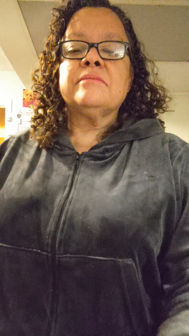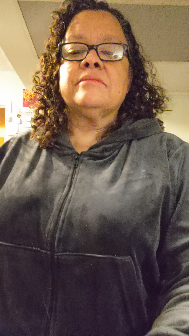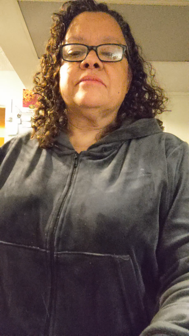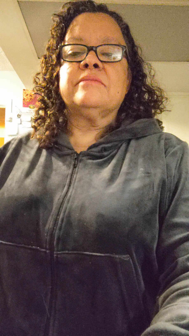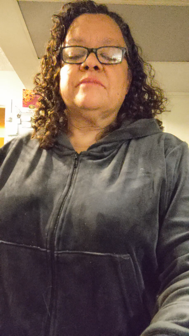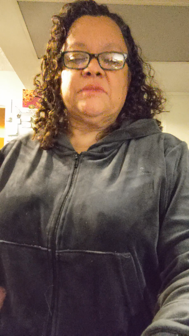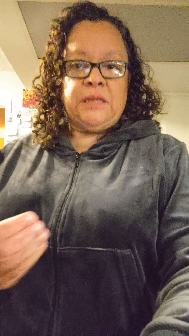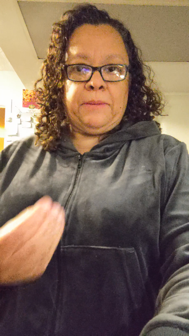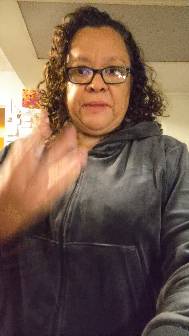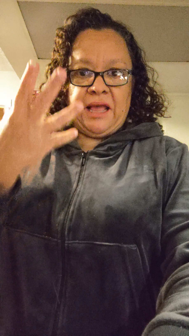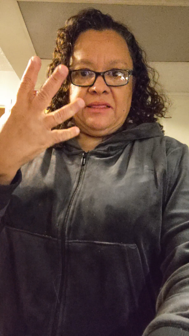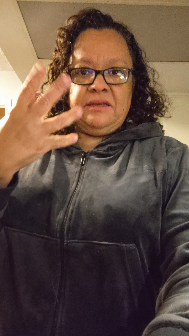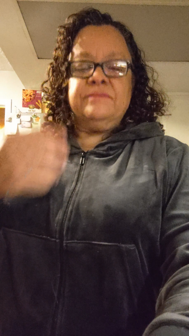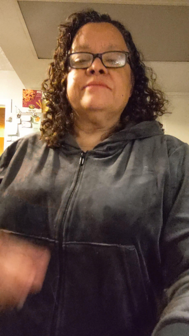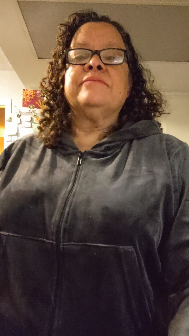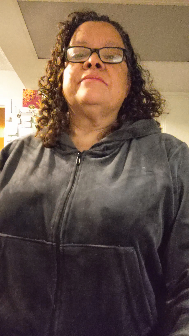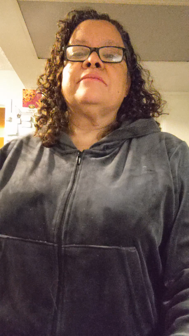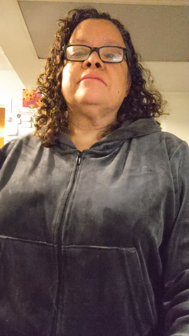plants